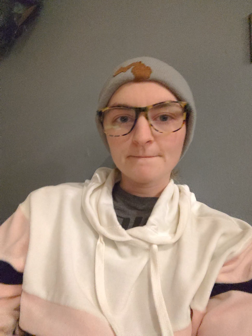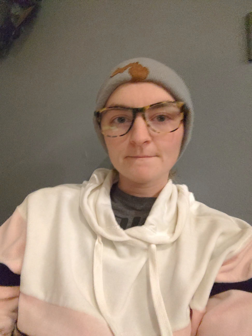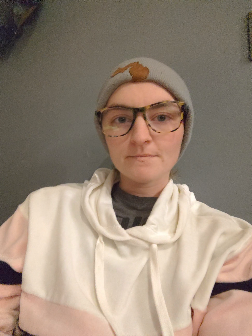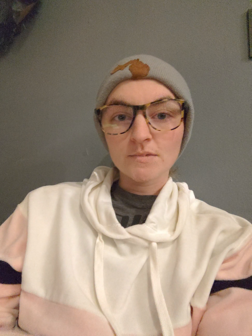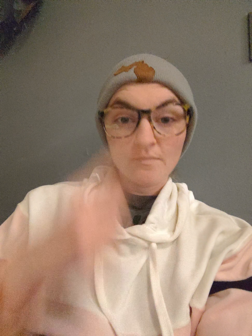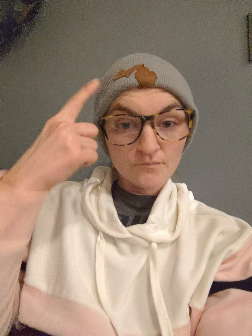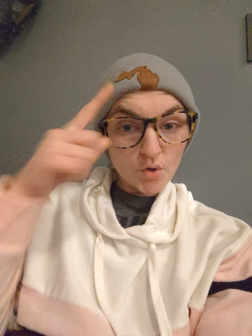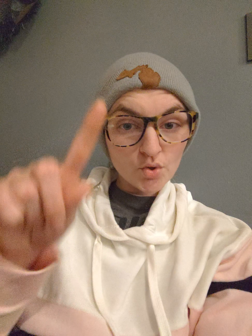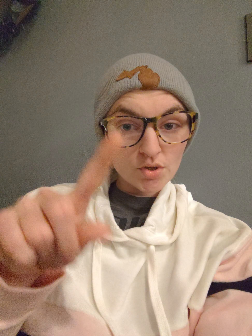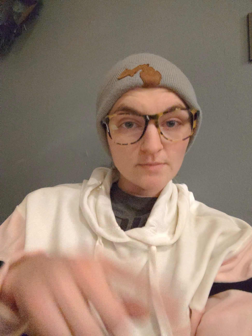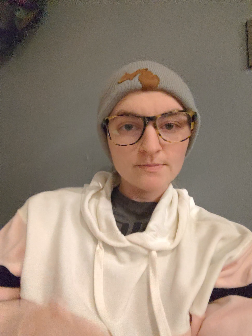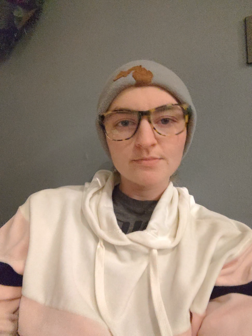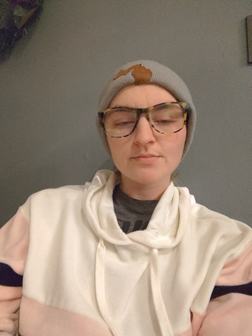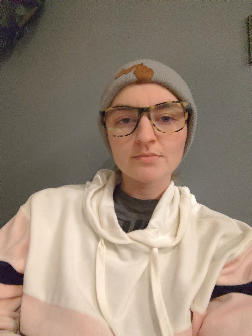for